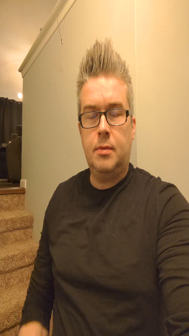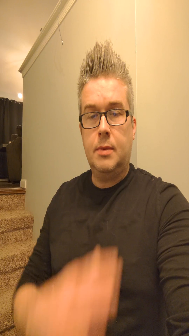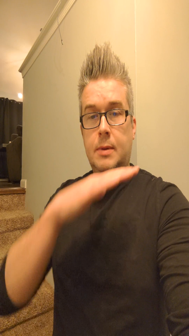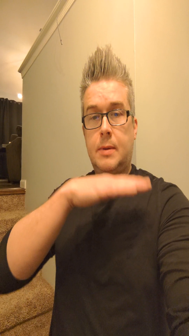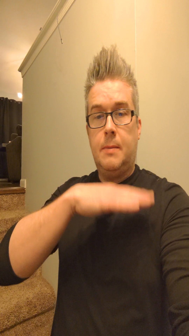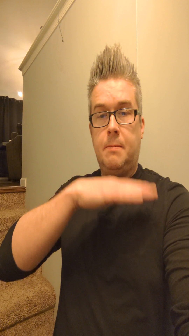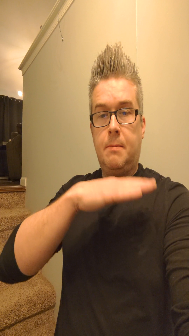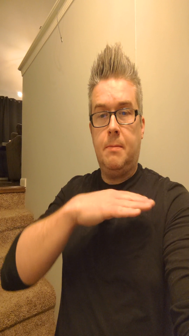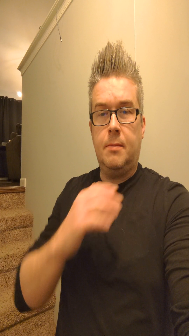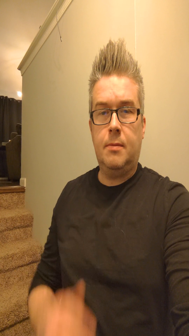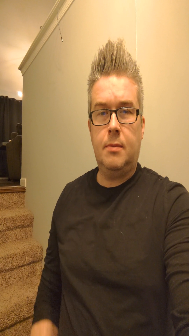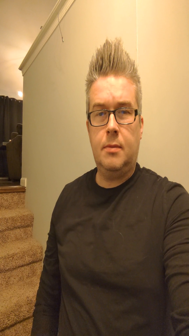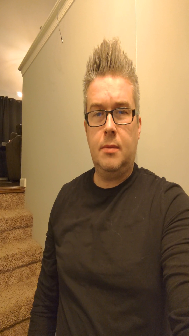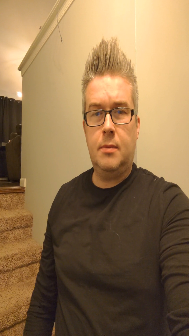table